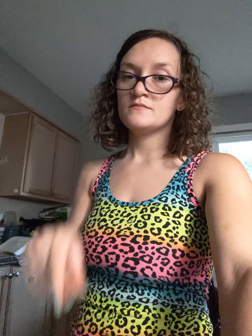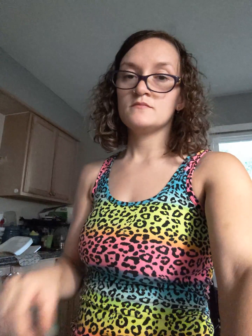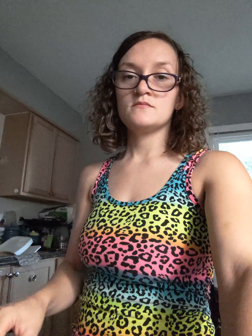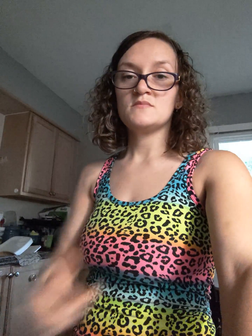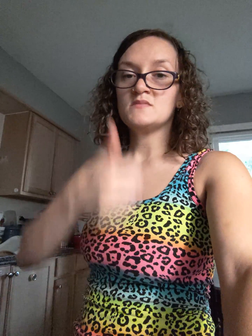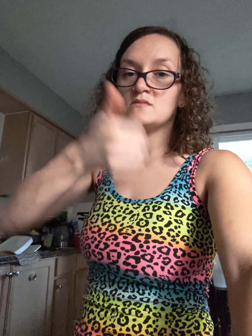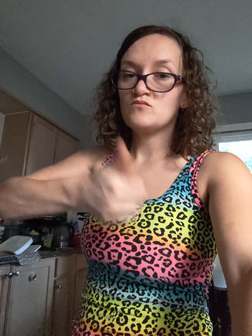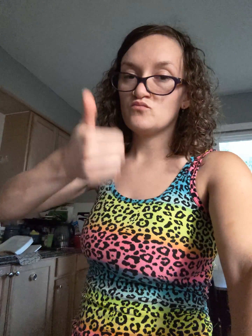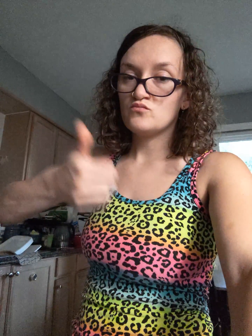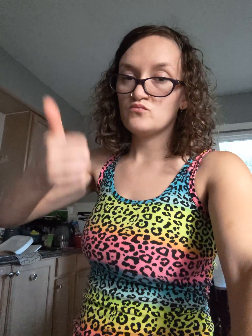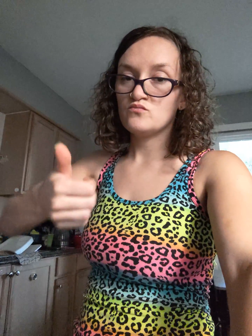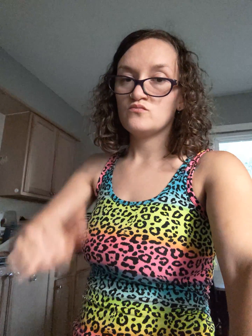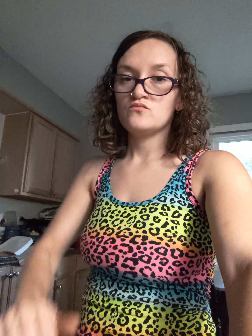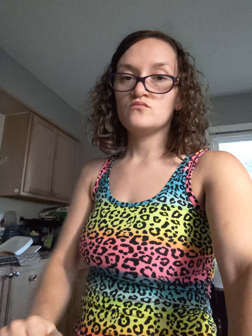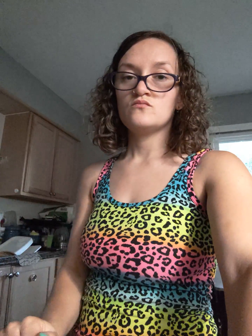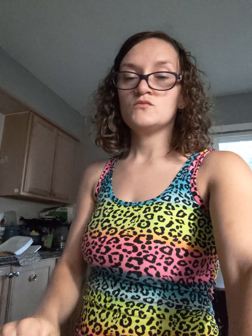each